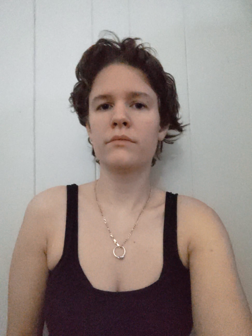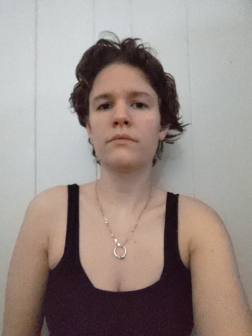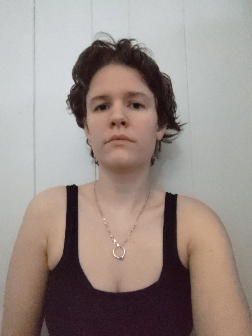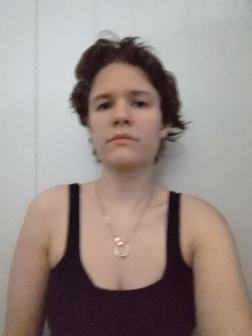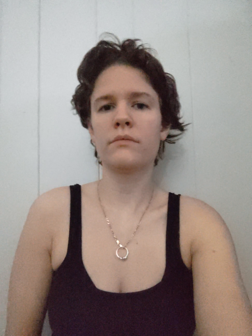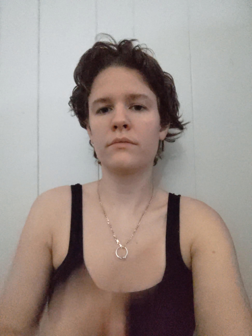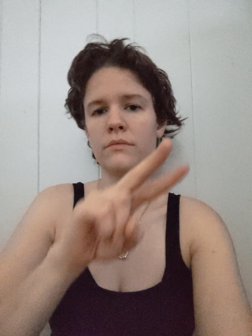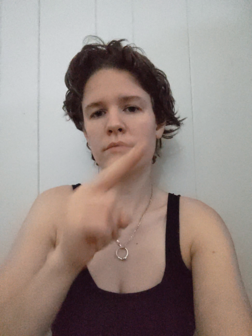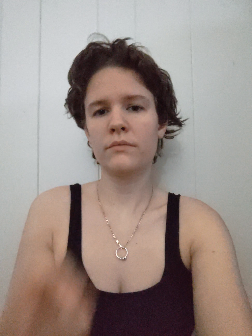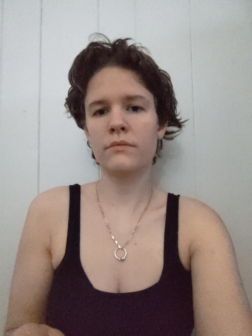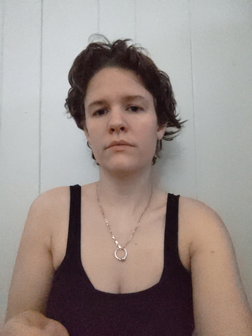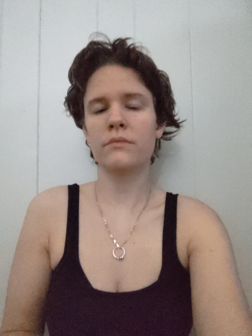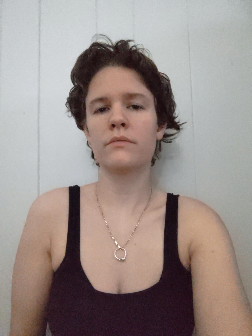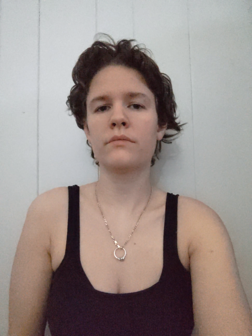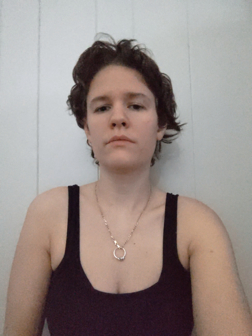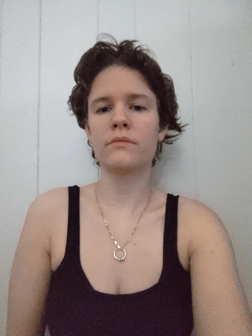fall